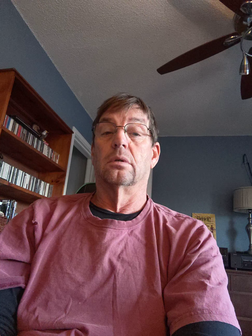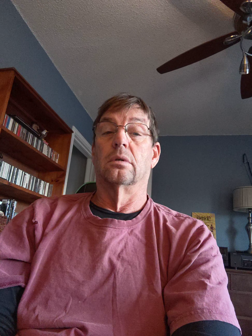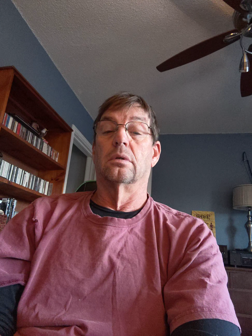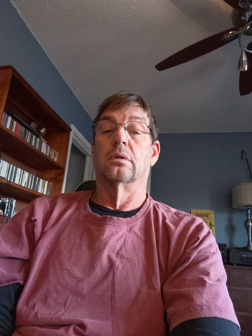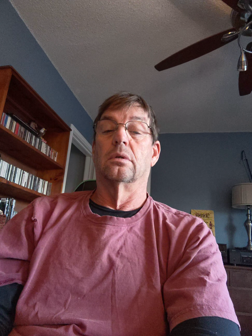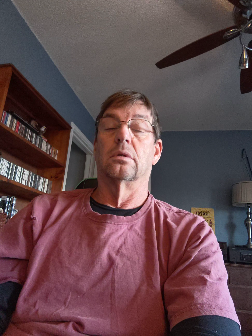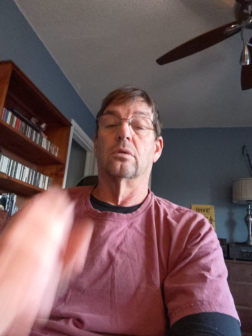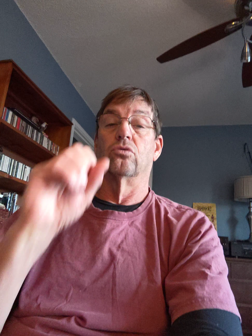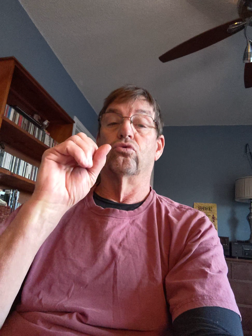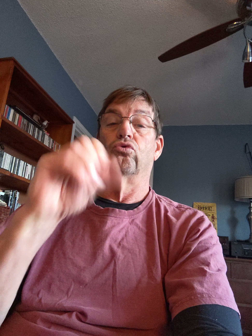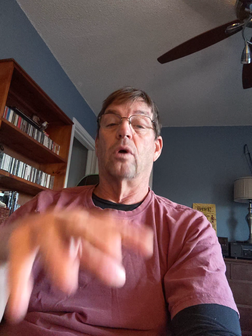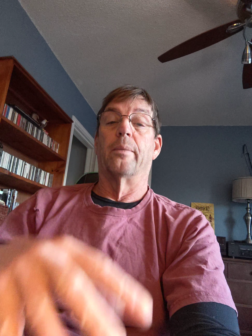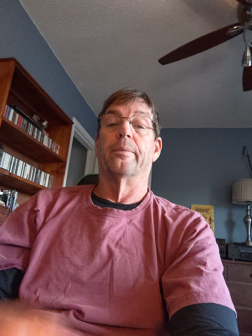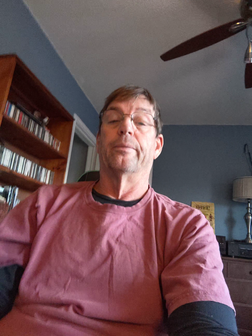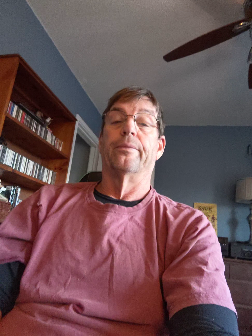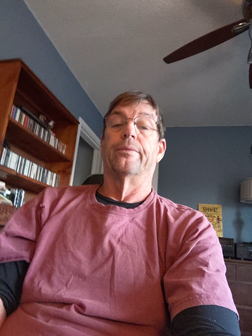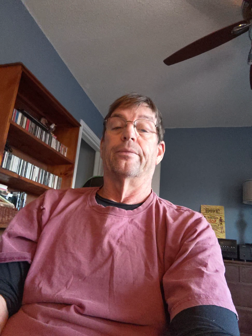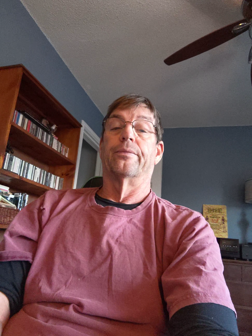drop